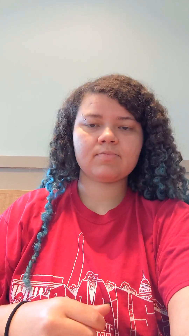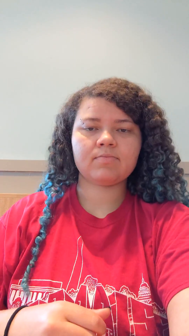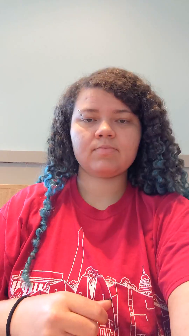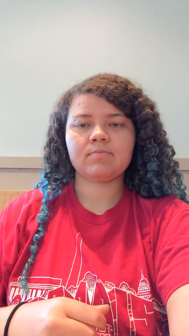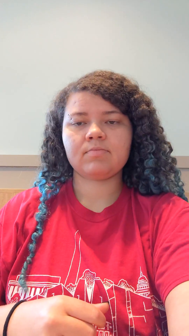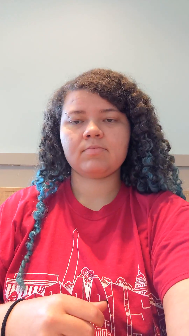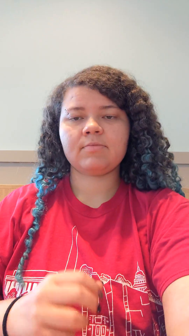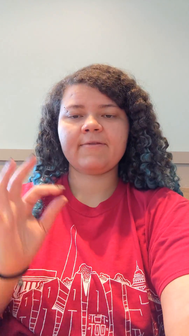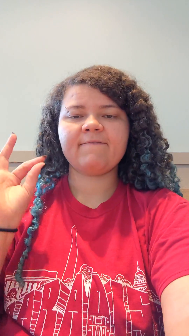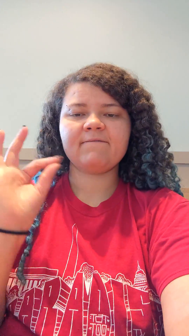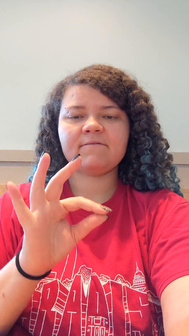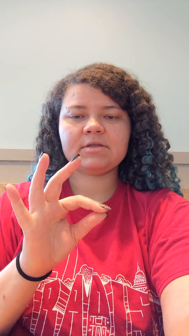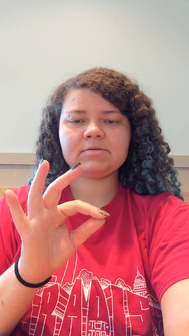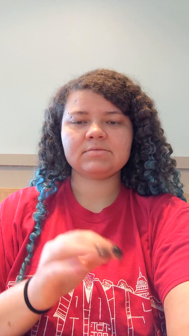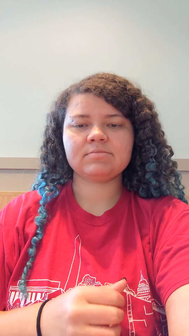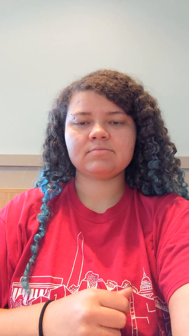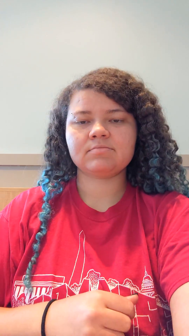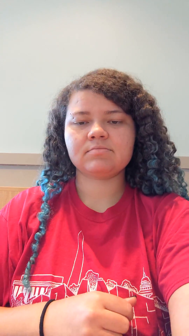fit